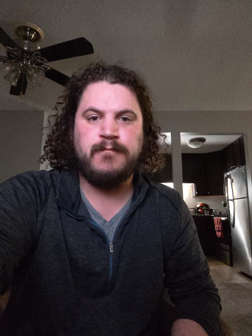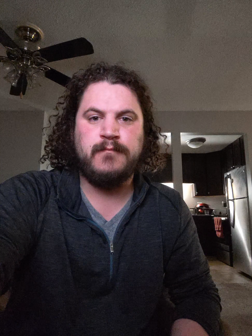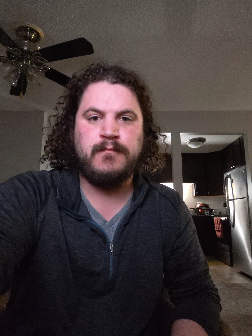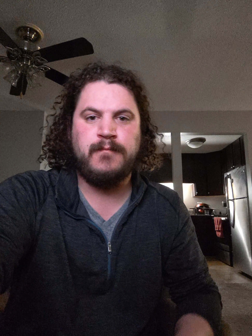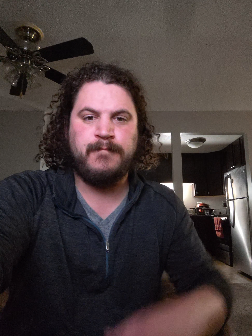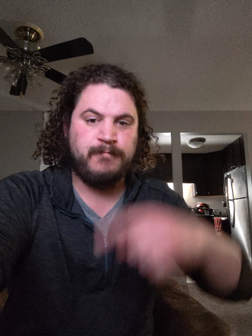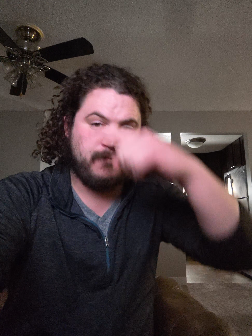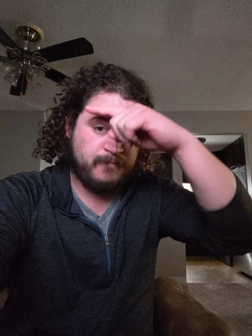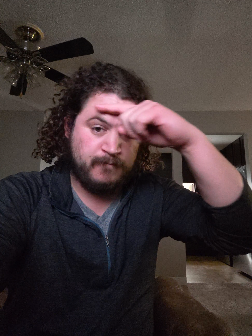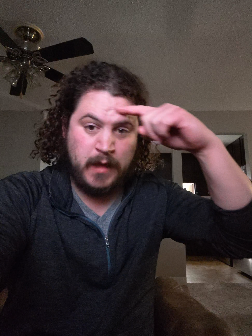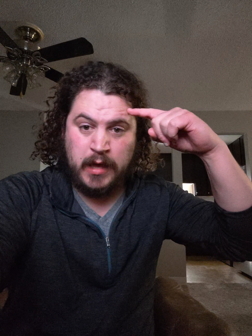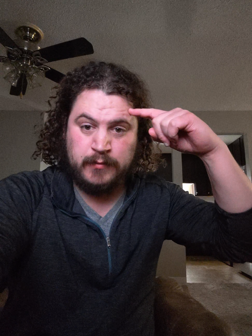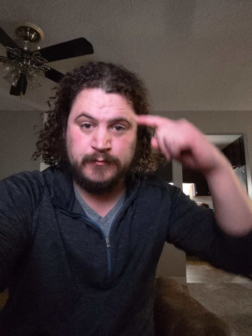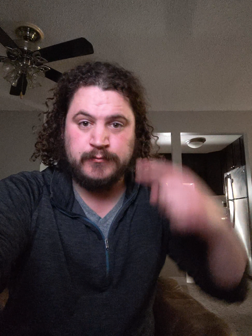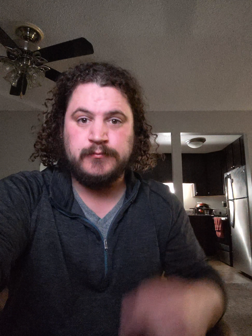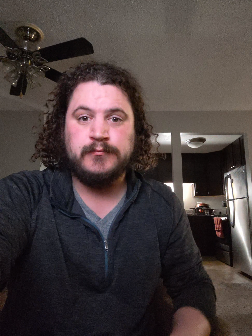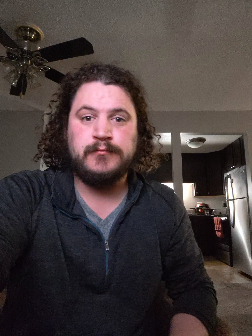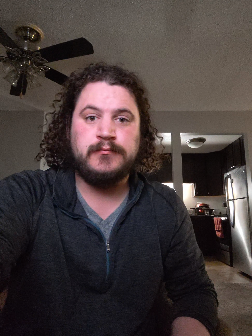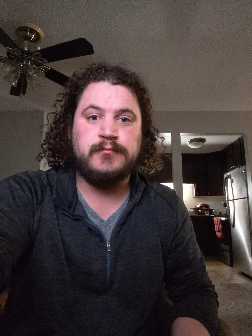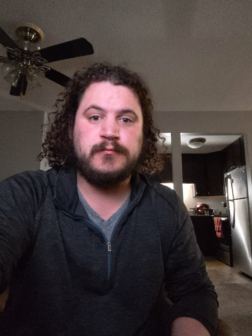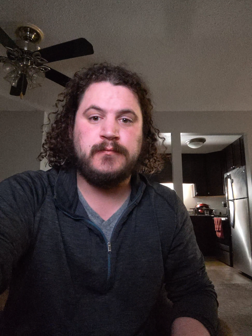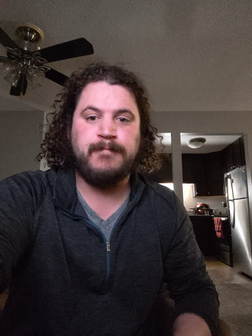black